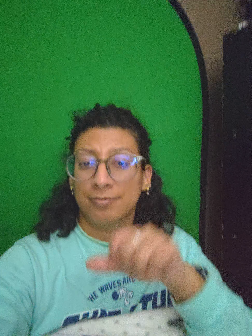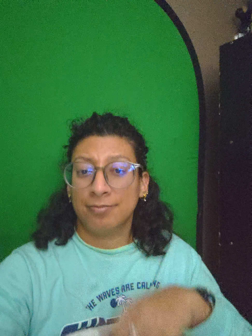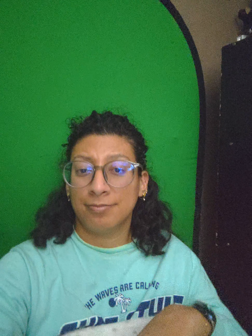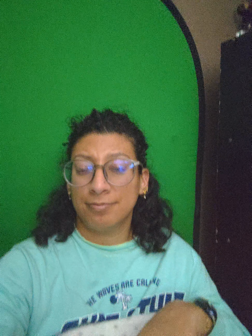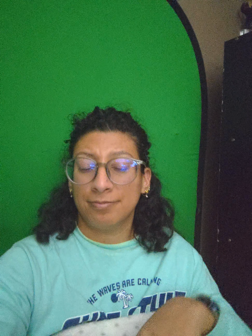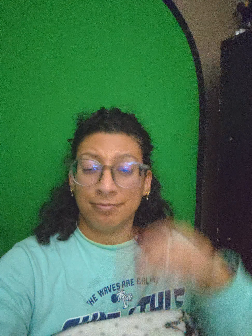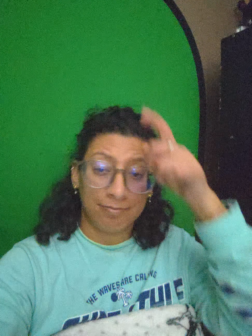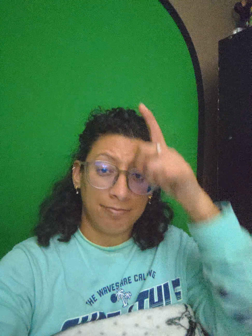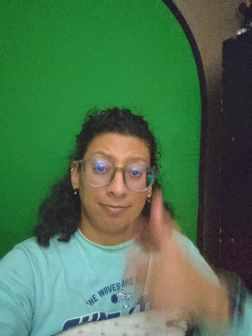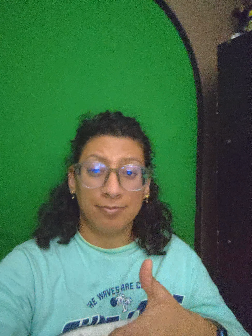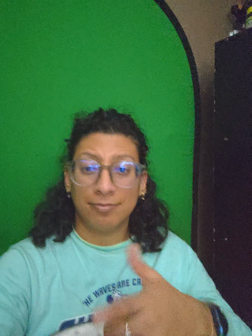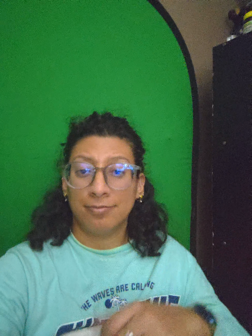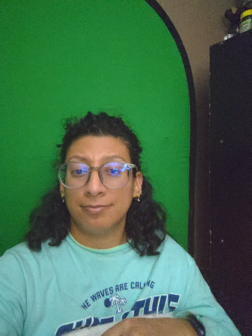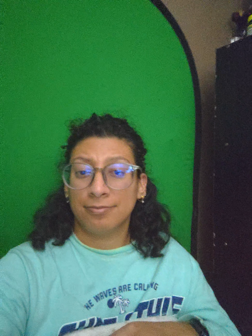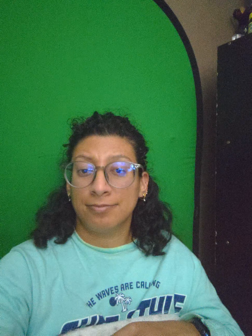brother